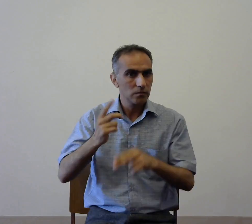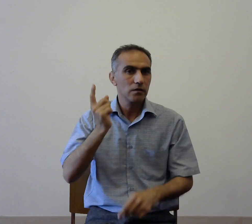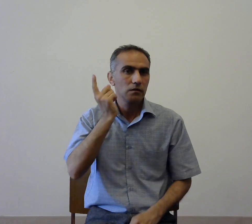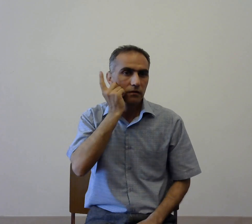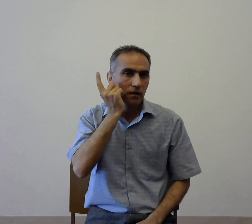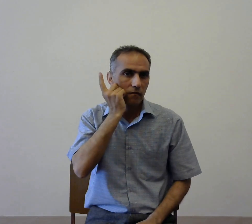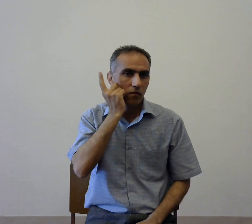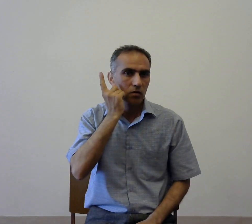telefon